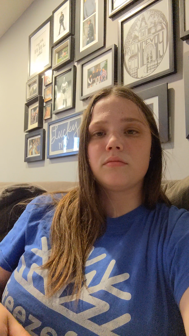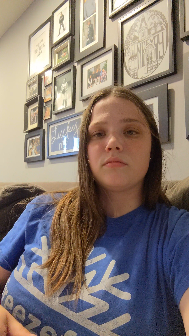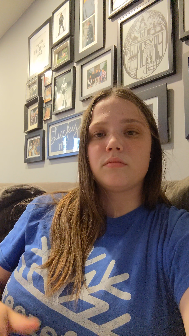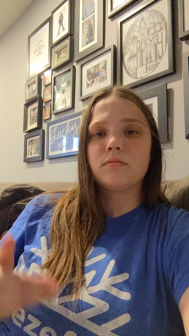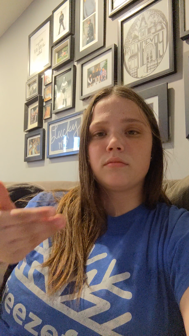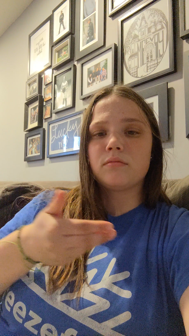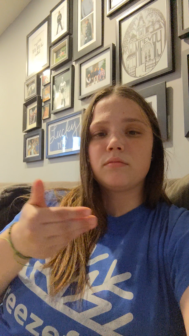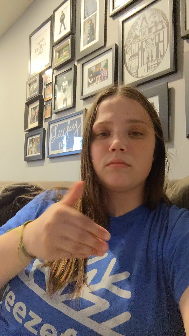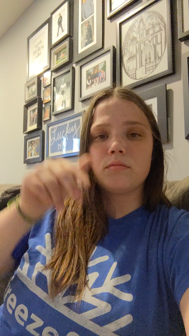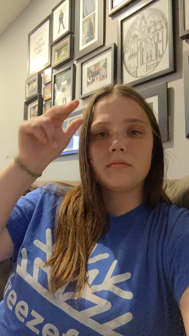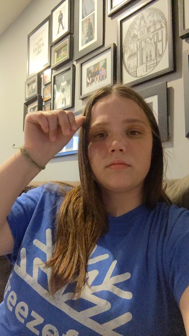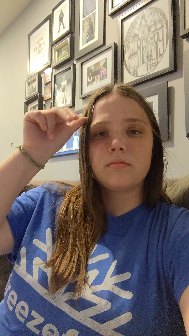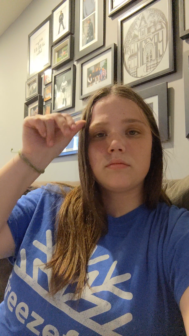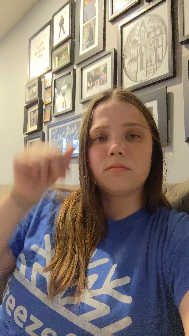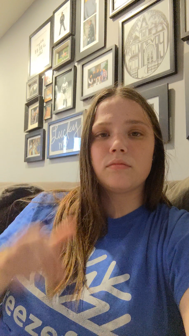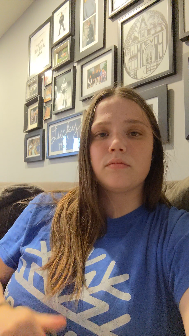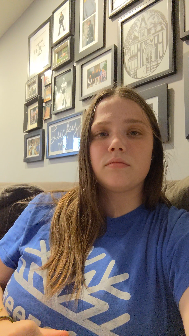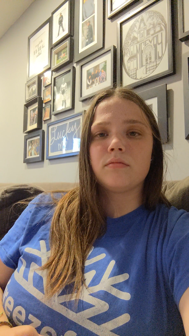pony